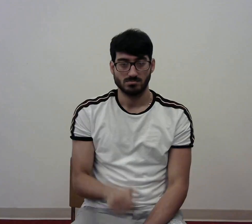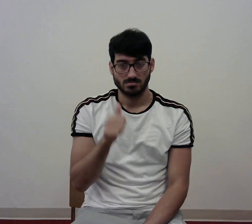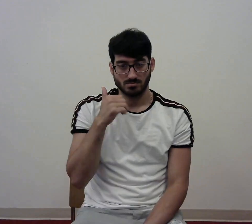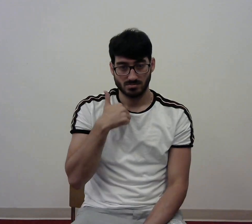mən